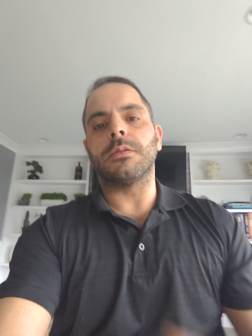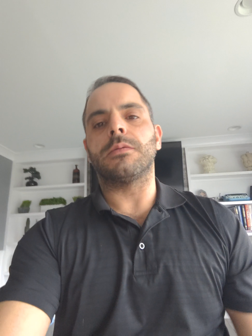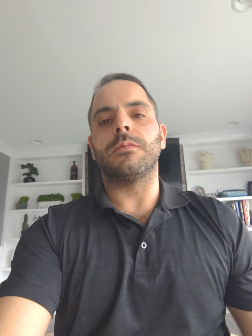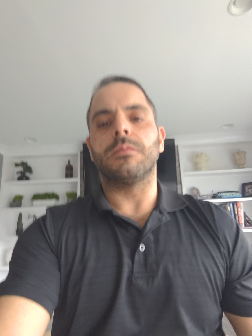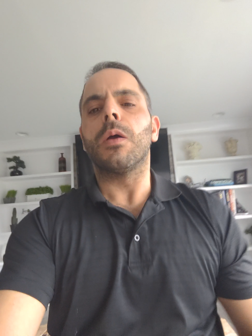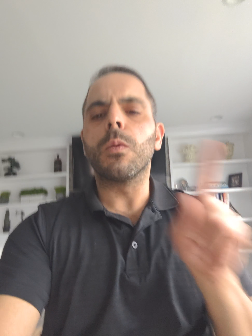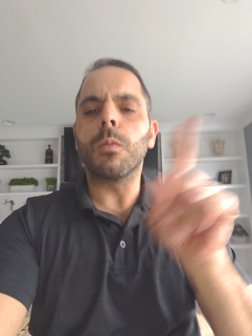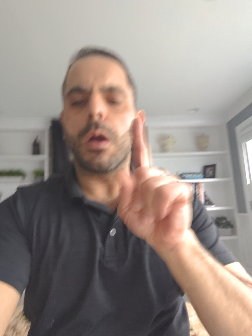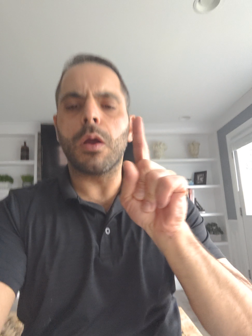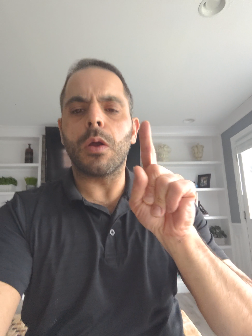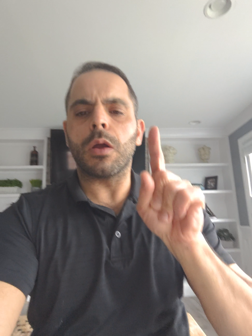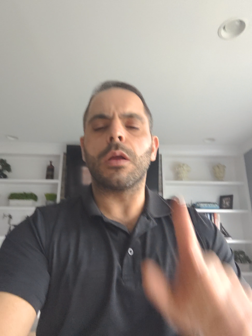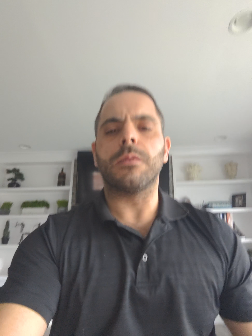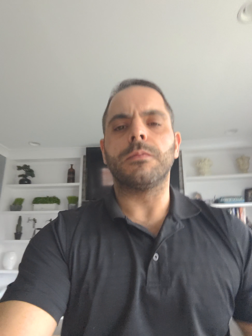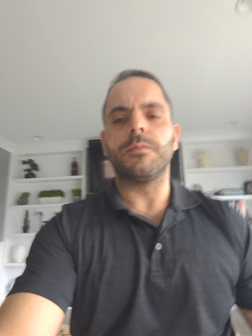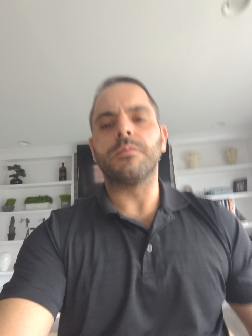where